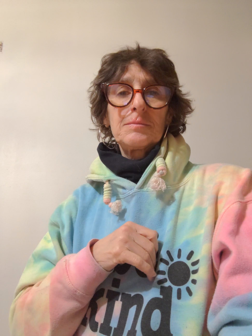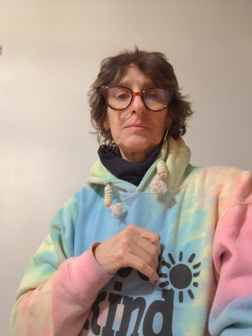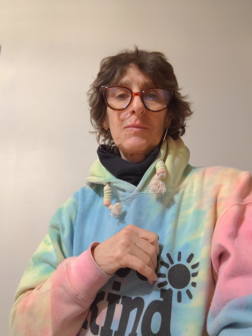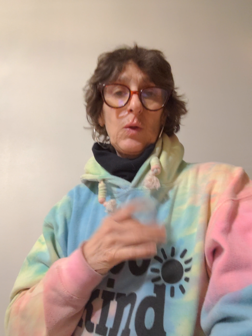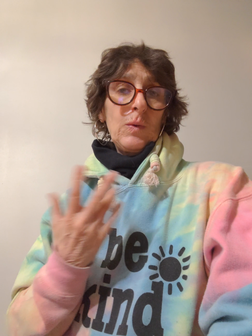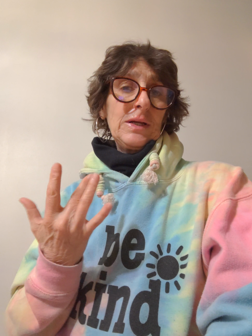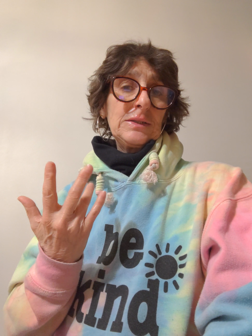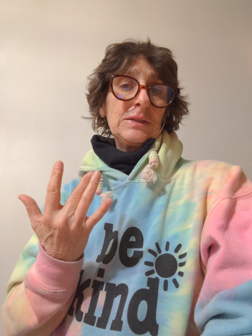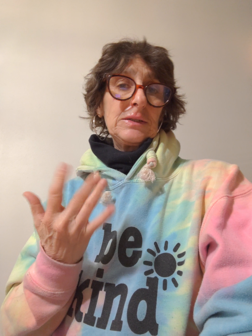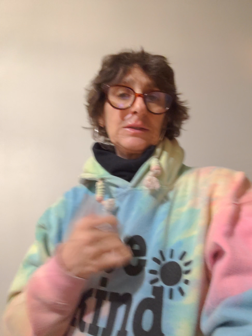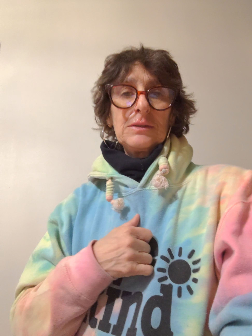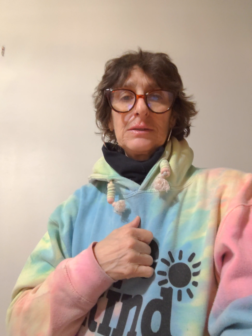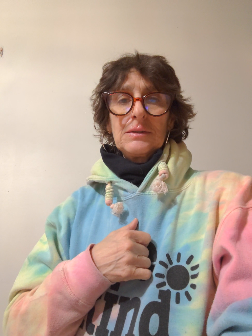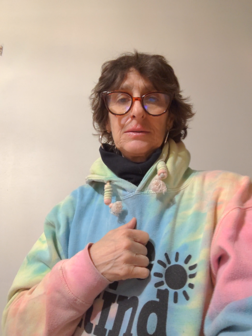wait